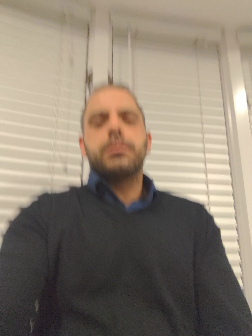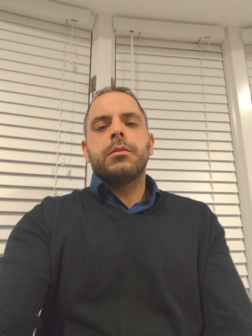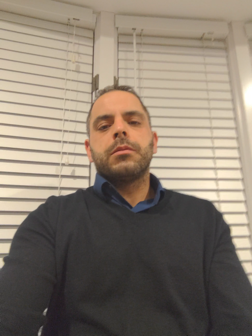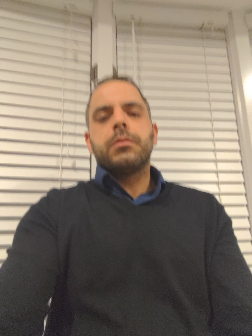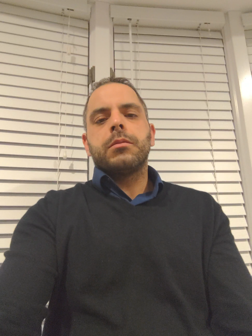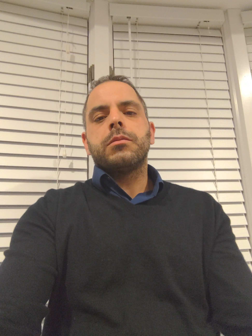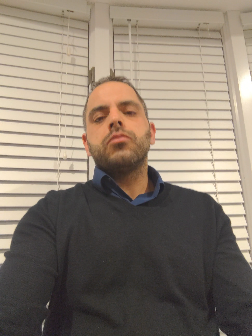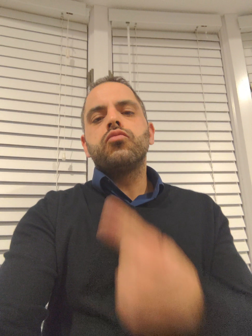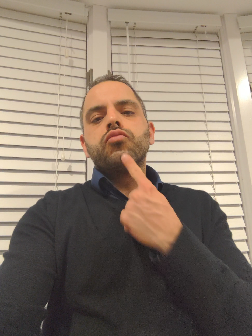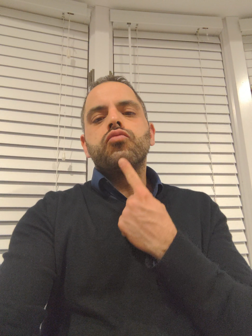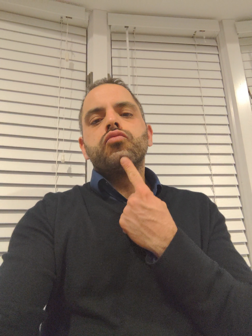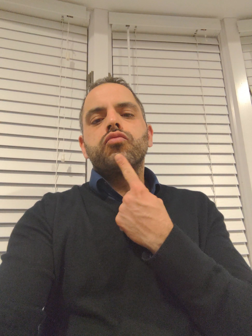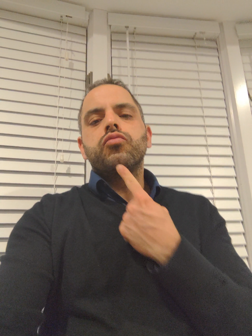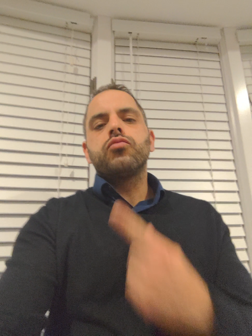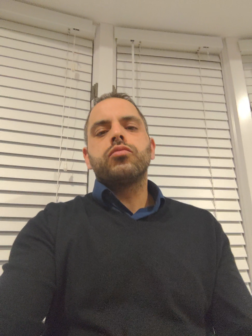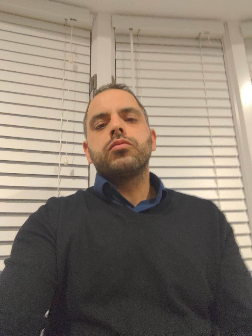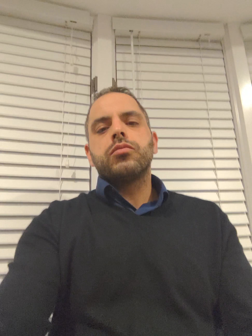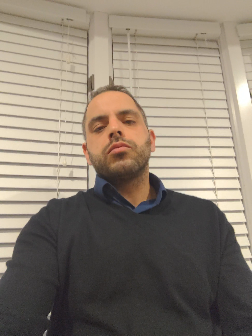cheek